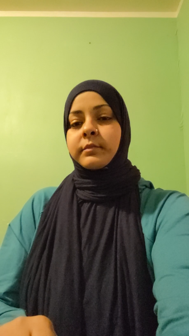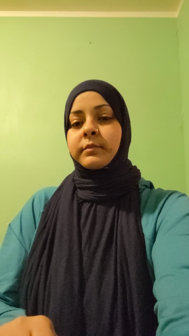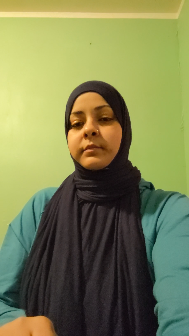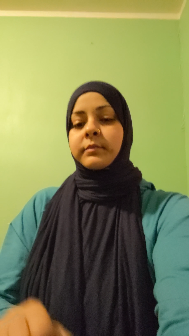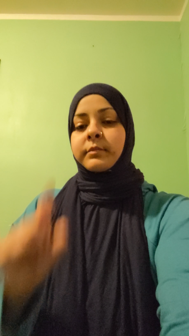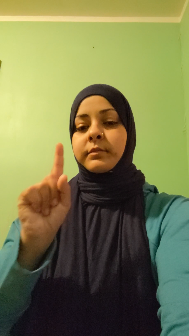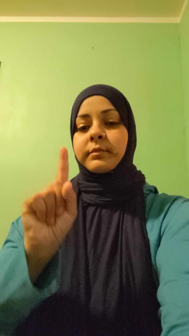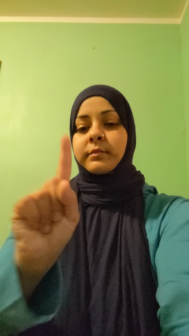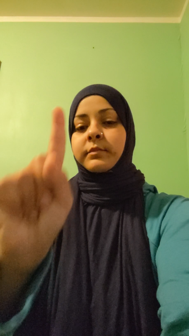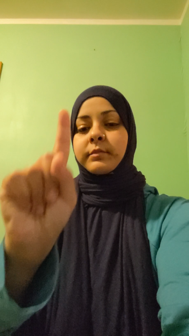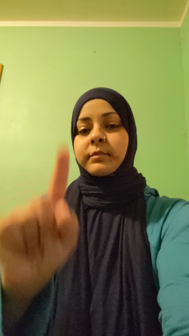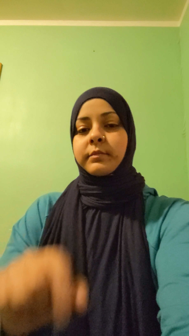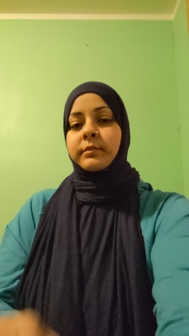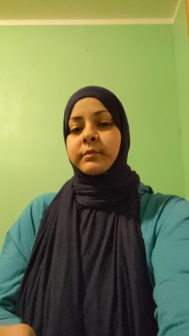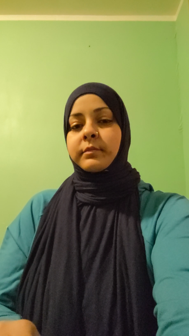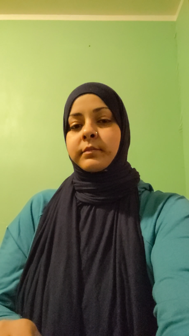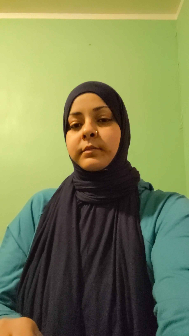bump